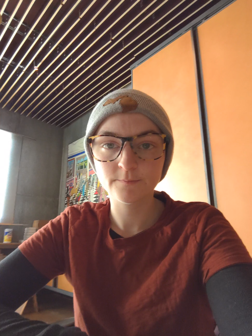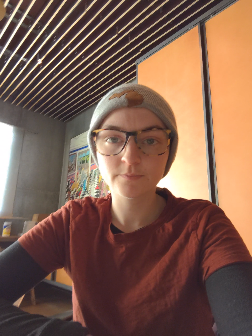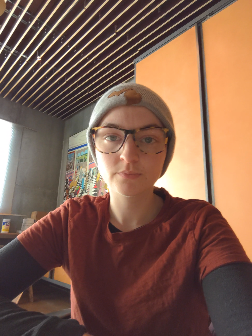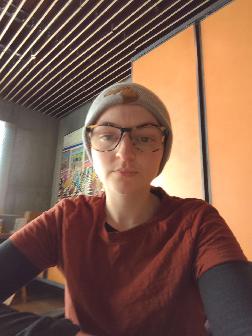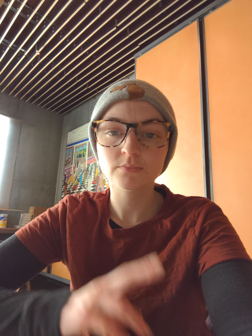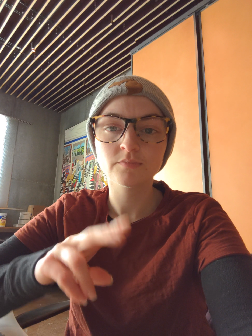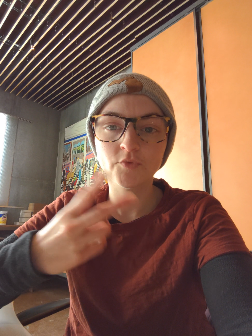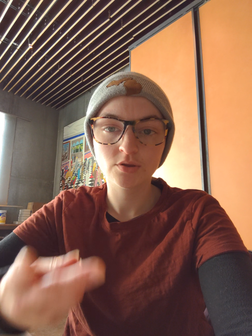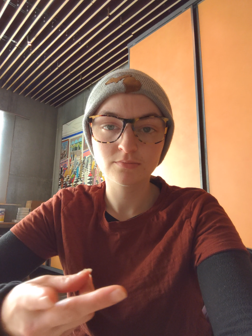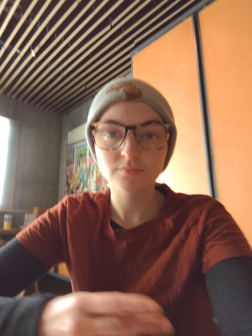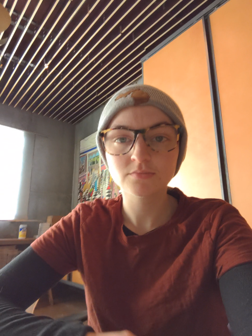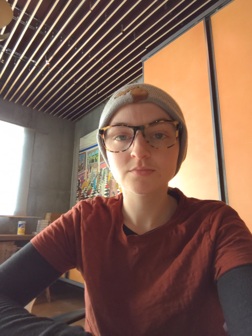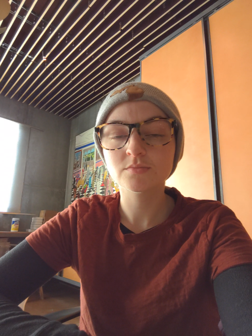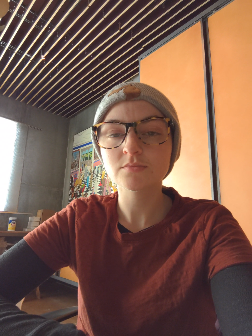fall